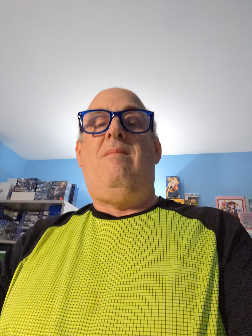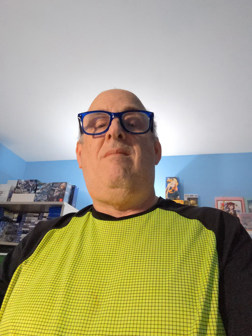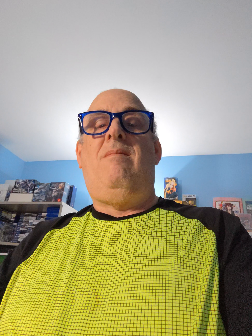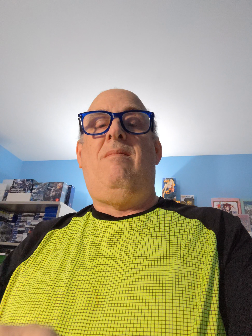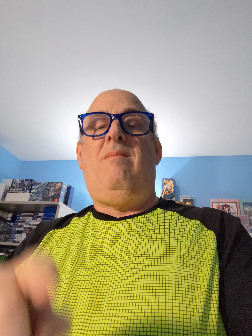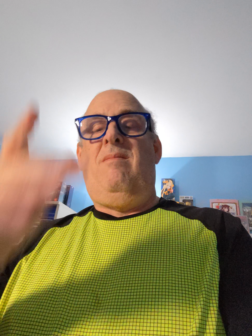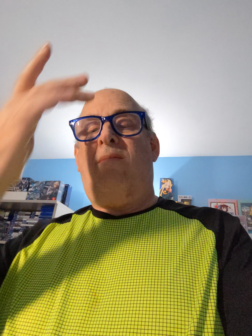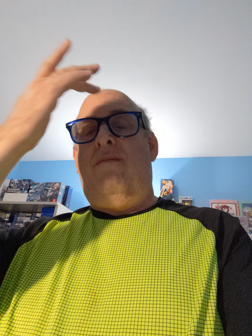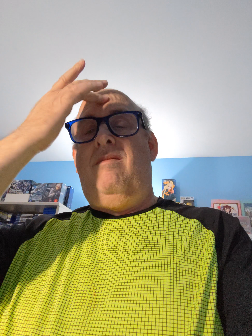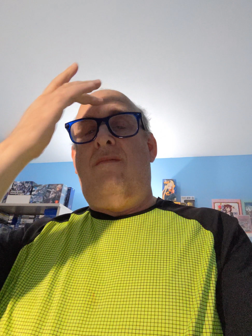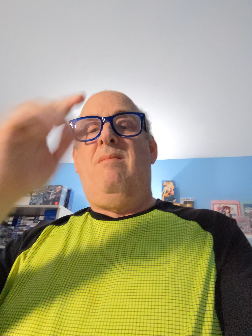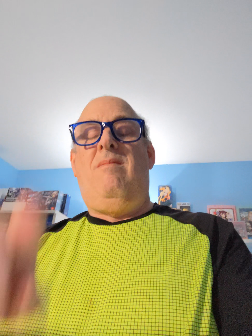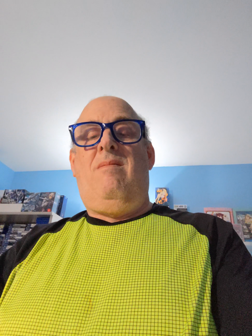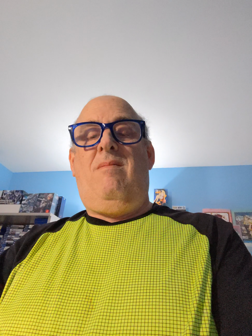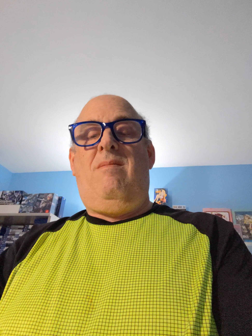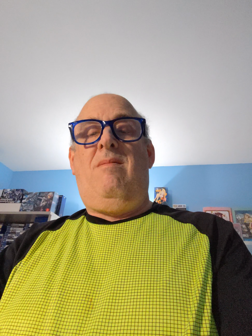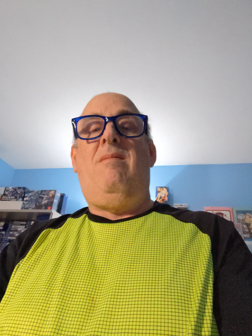sick